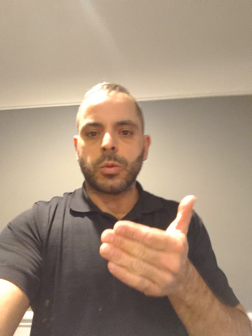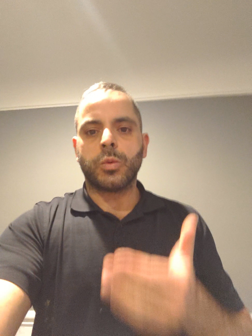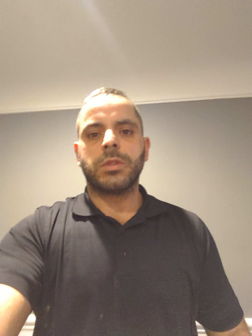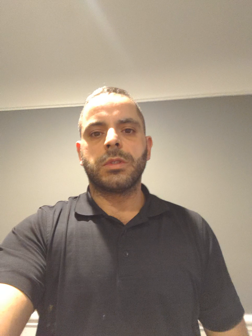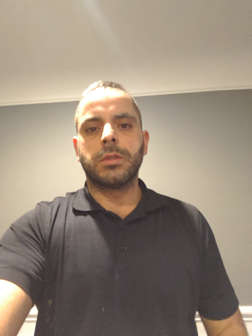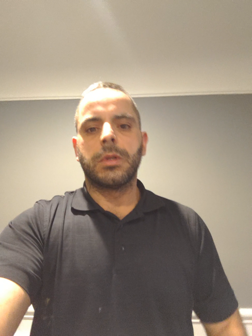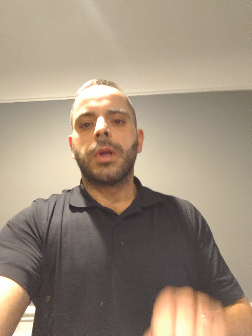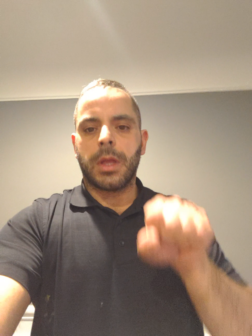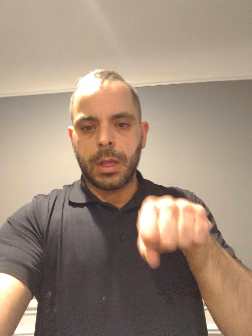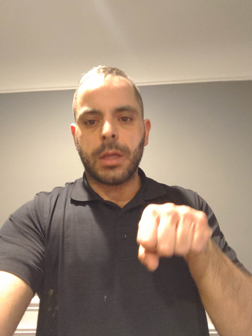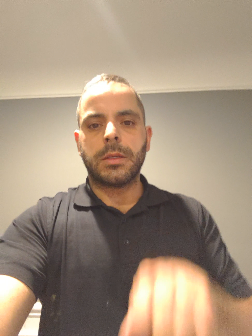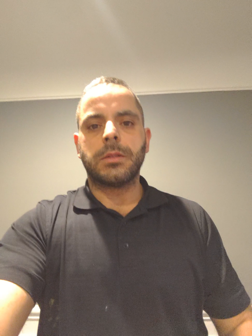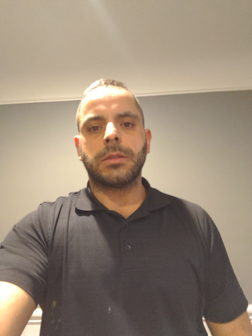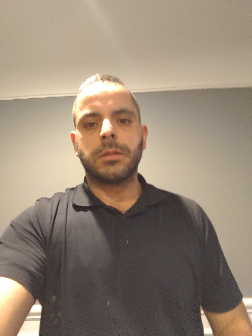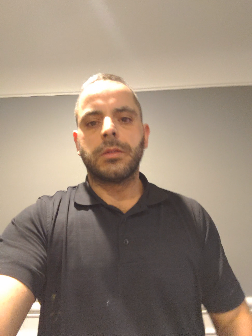can